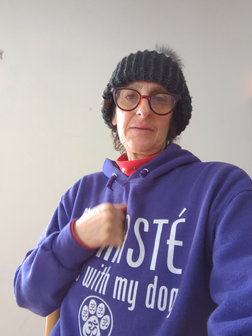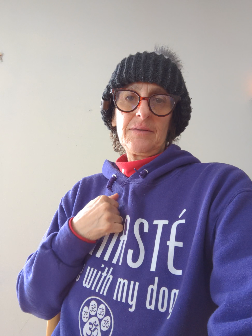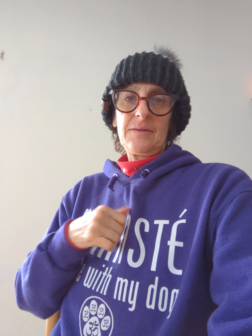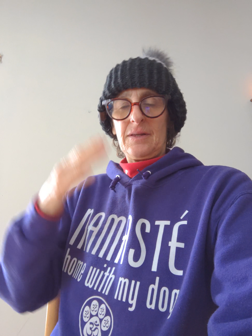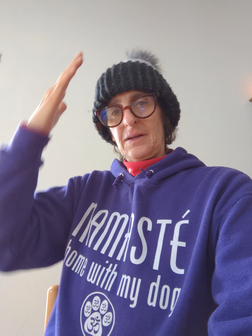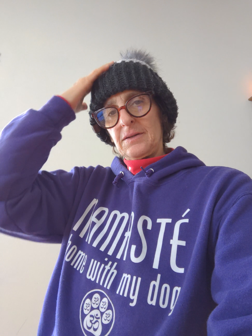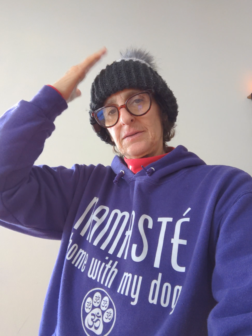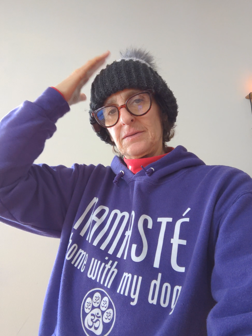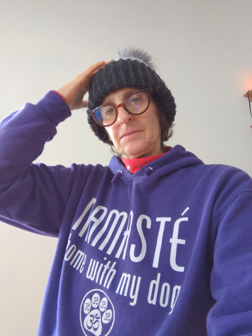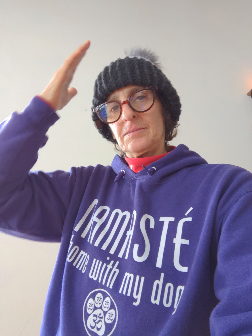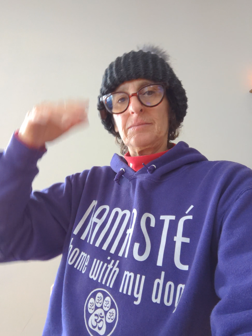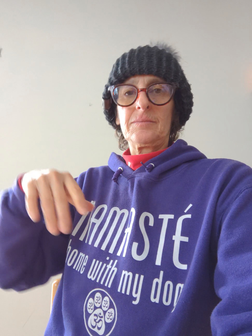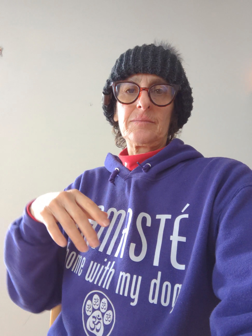hat